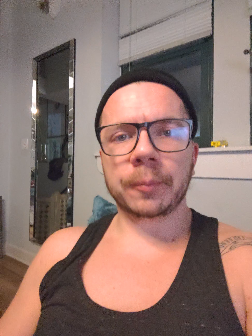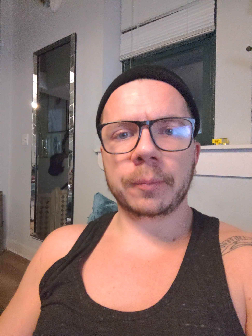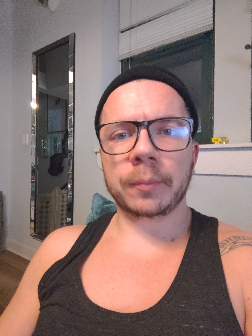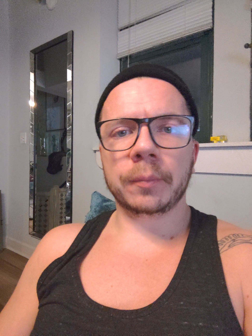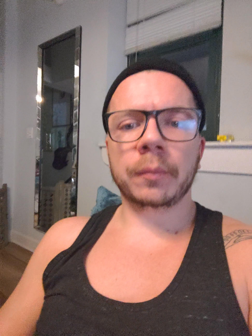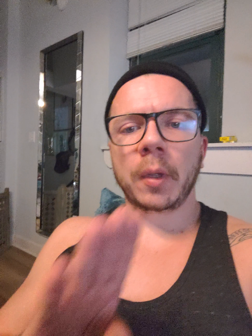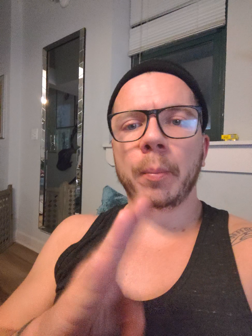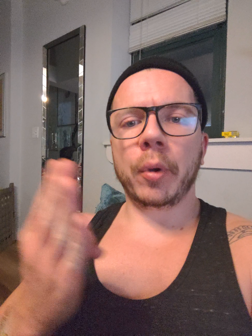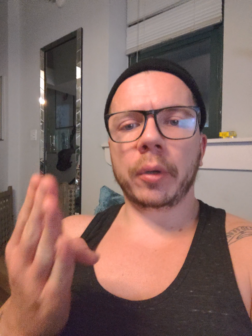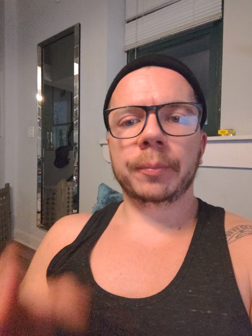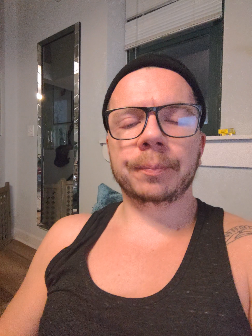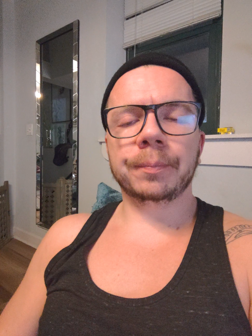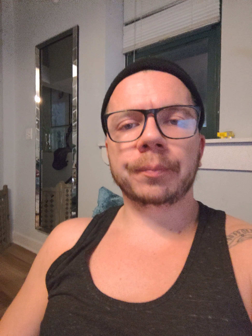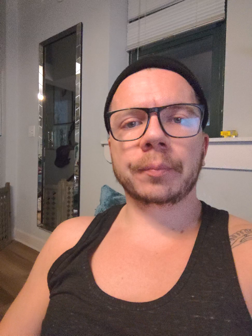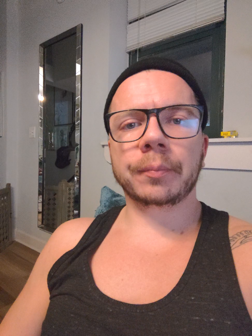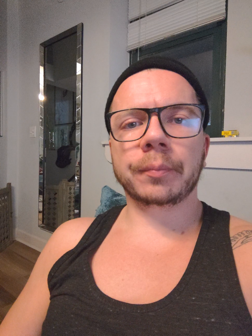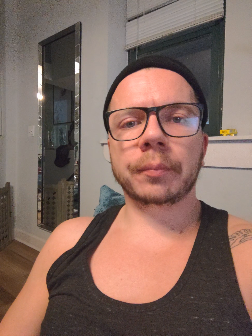book